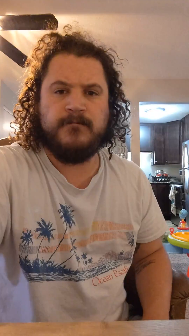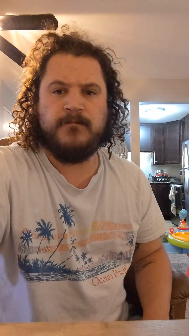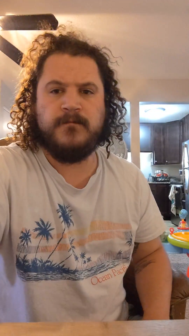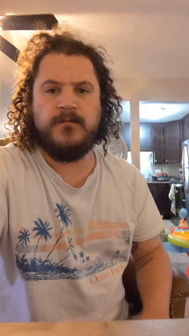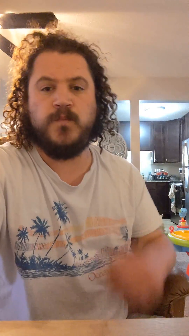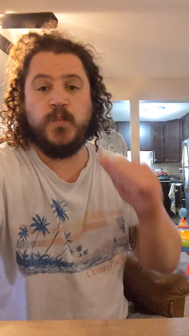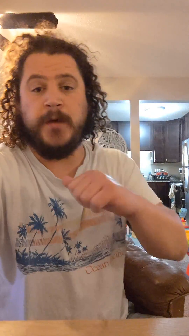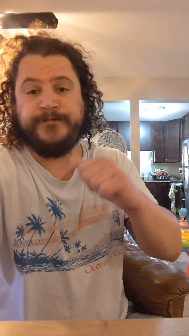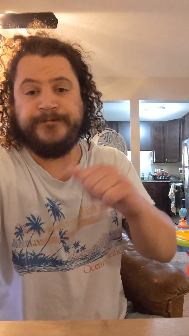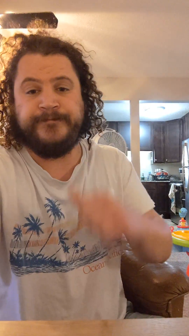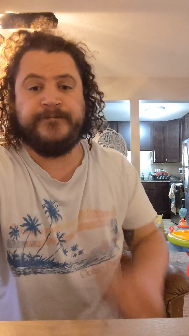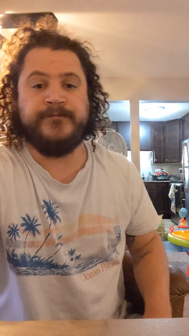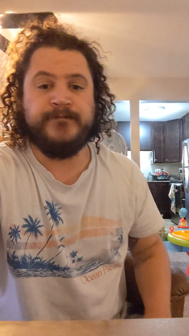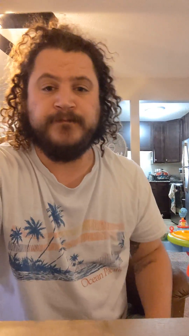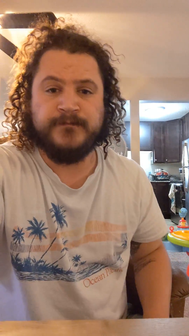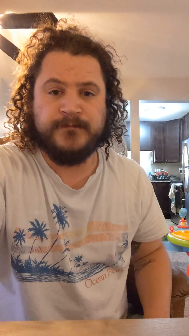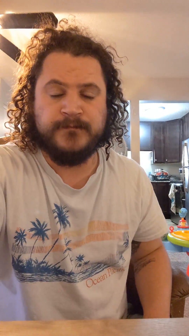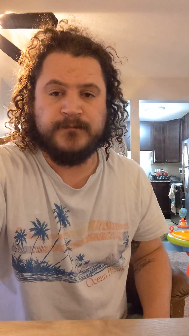rock